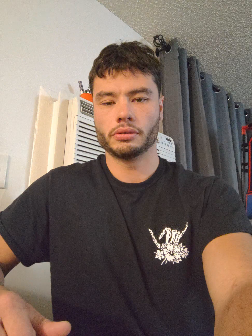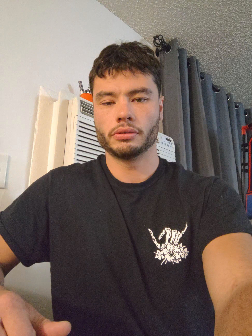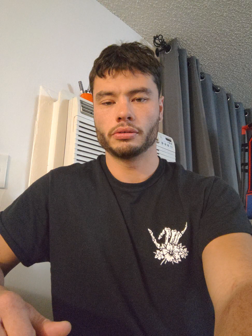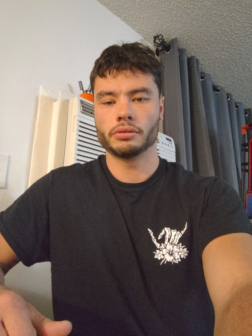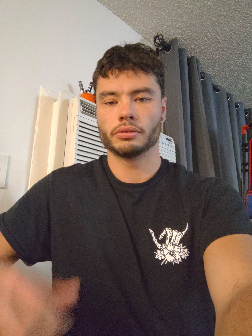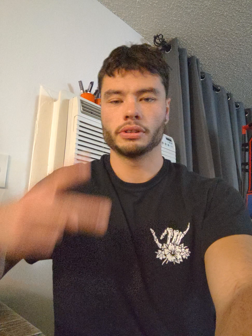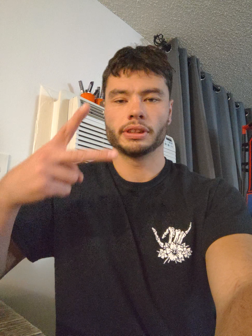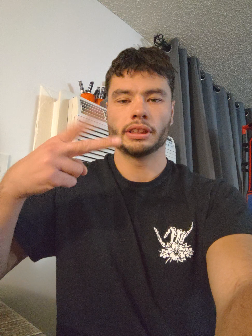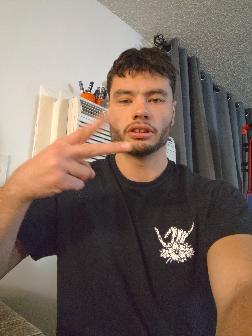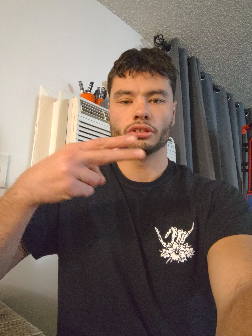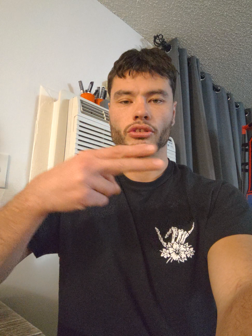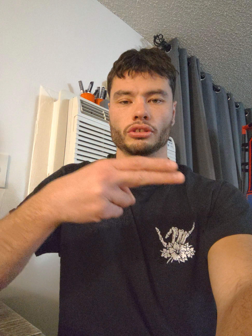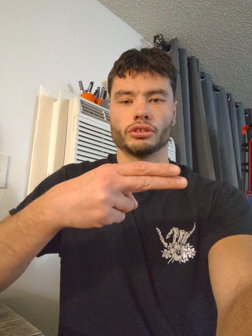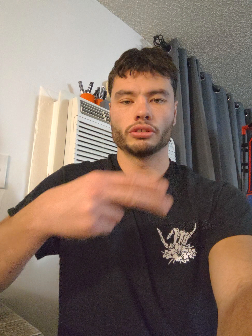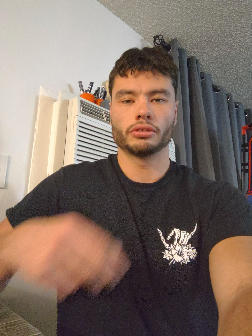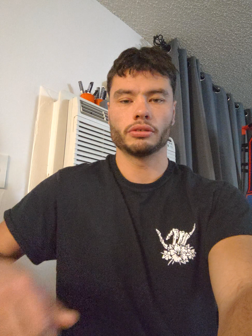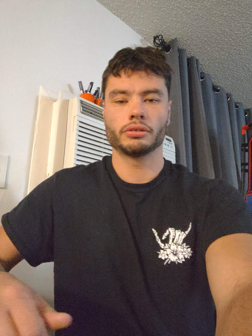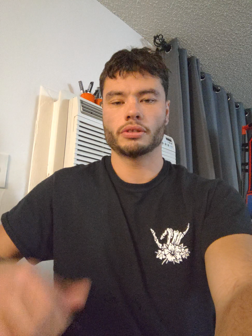scissors